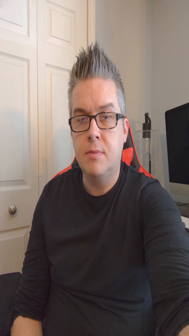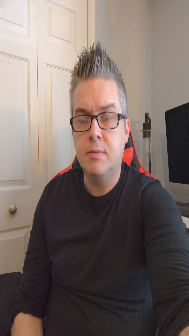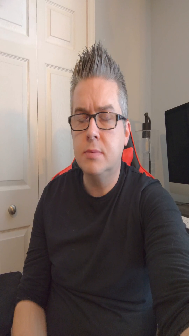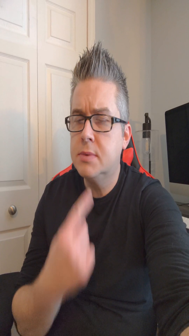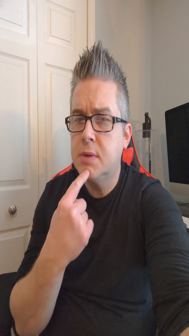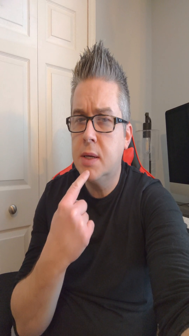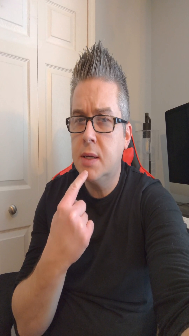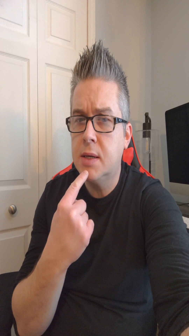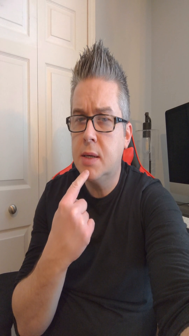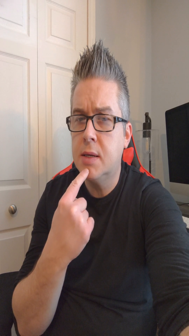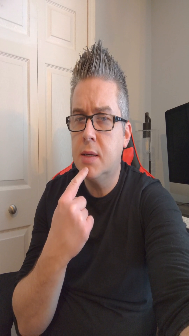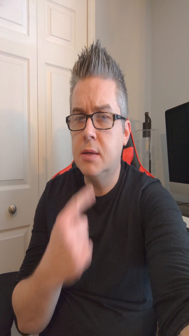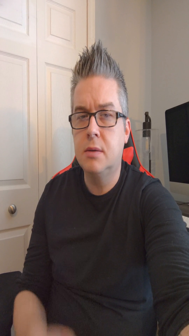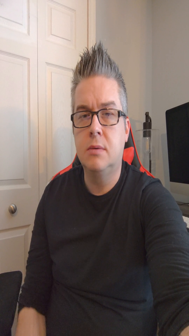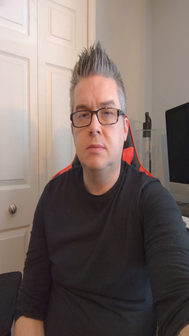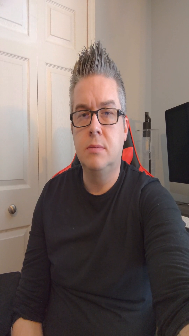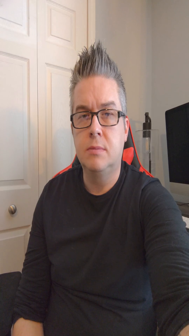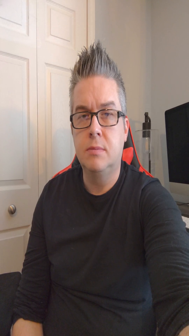say